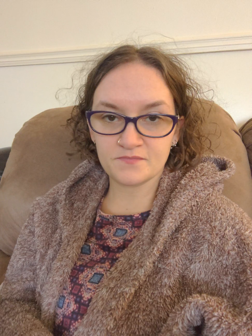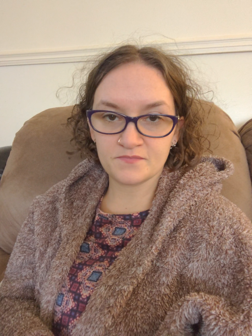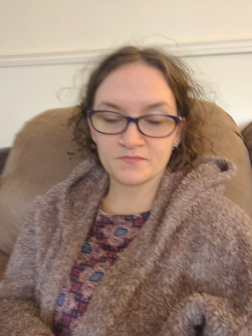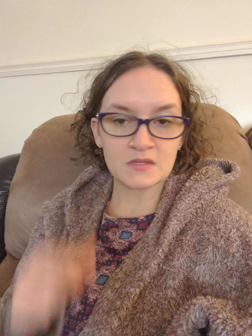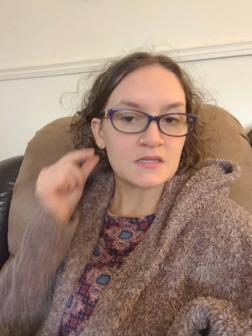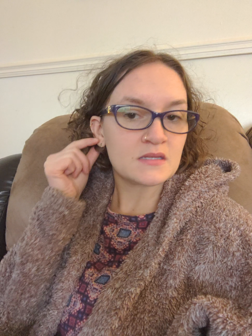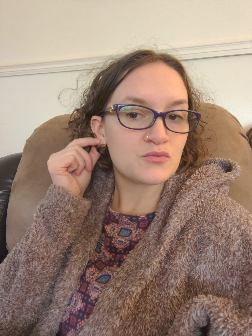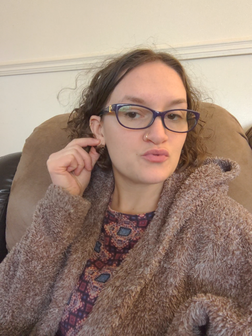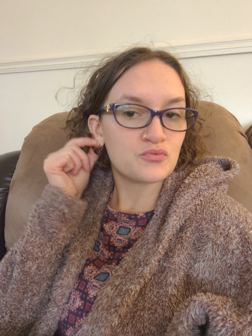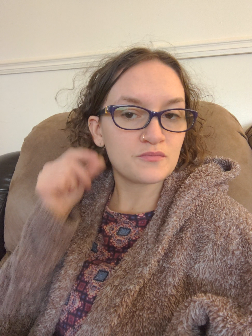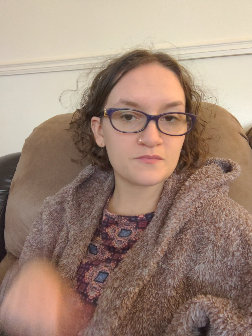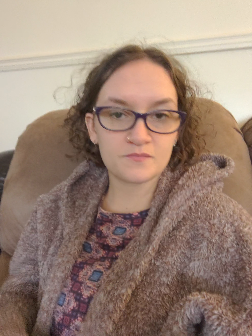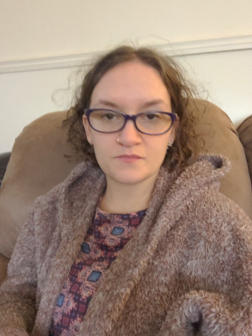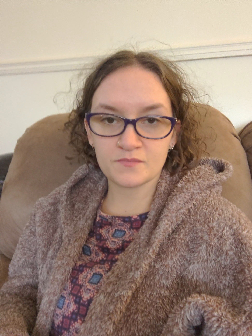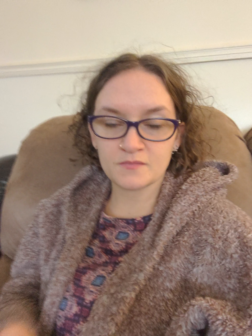ear